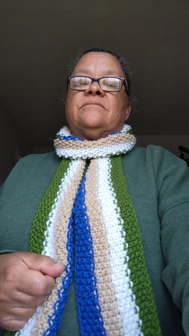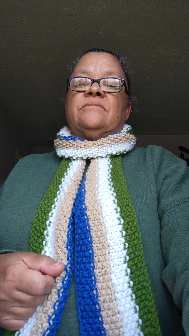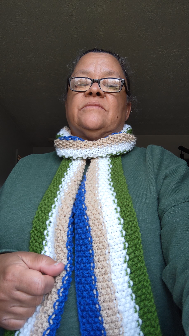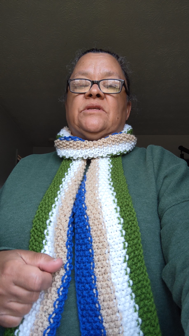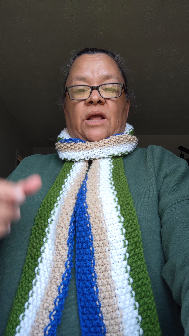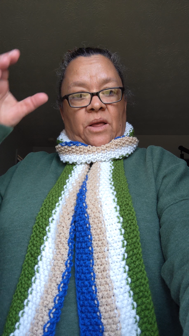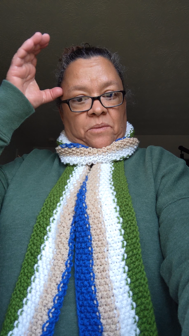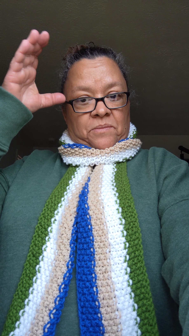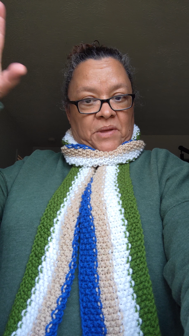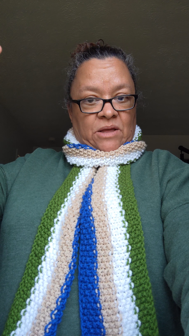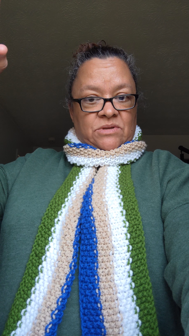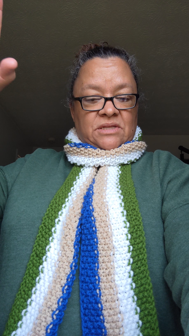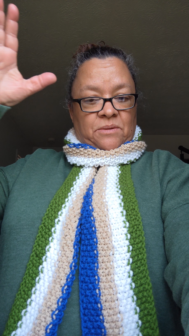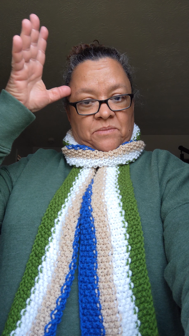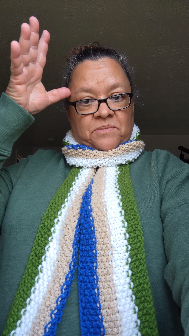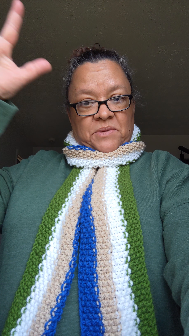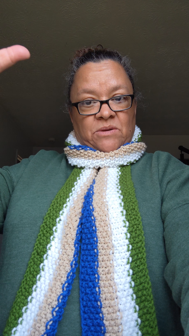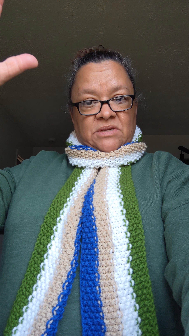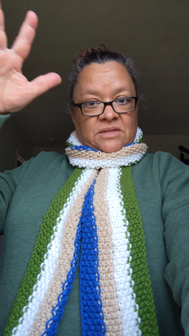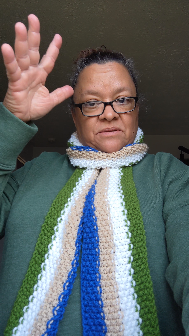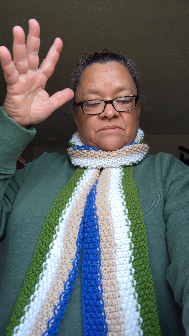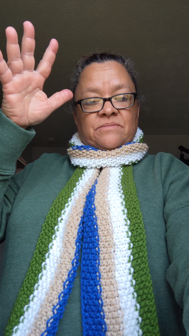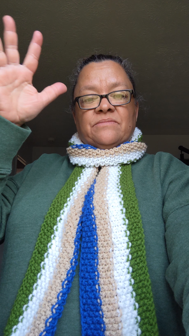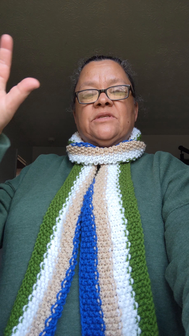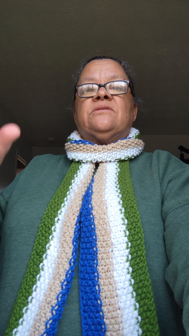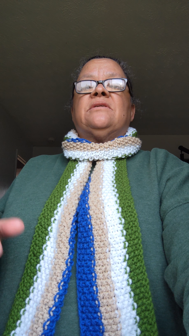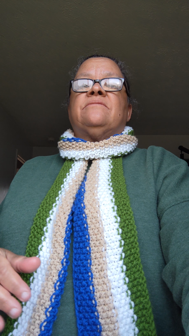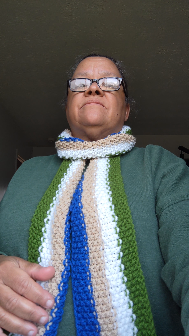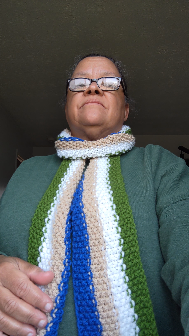moose